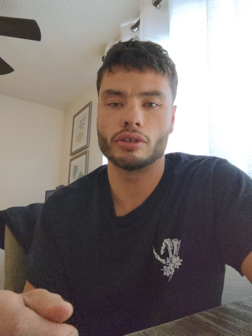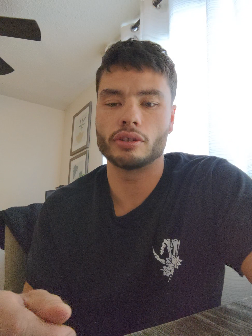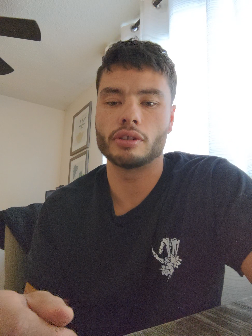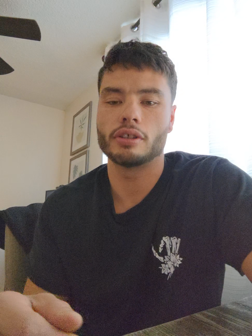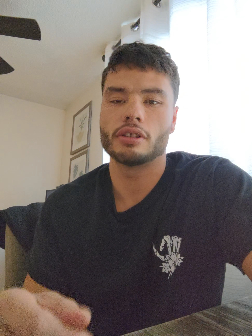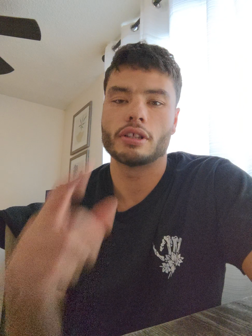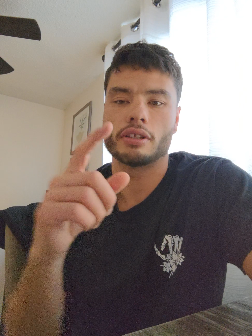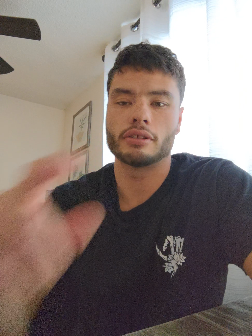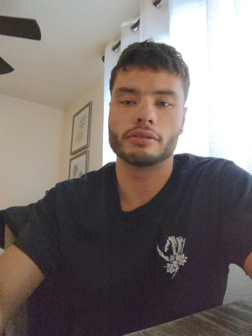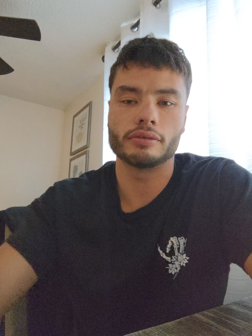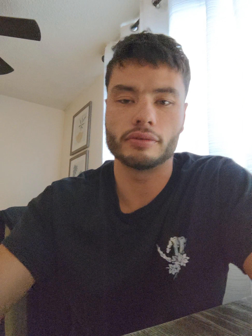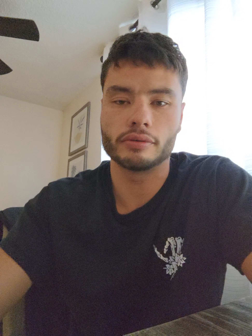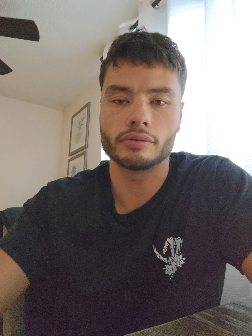lamp